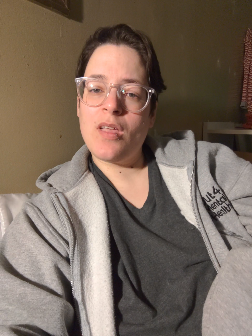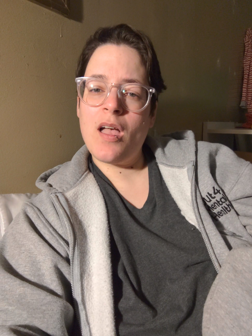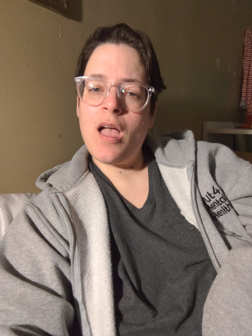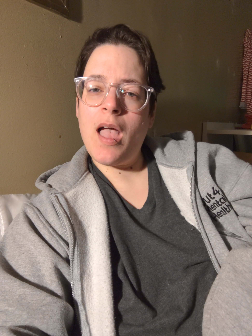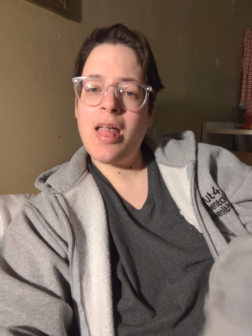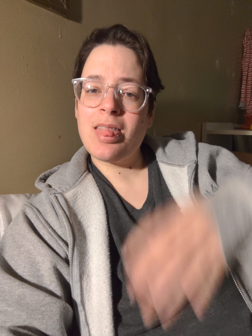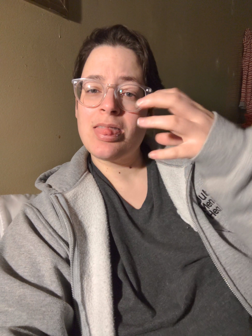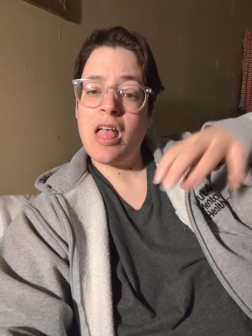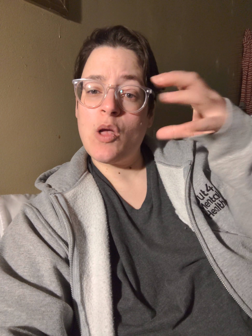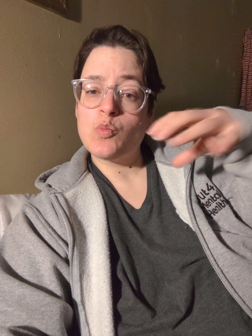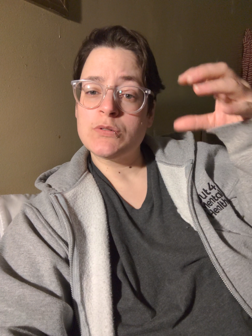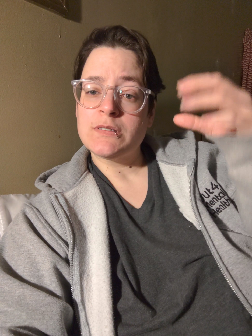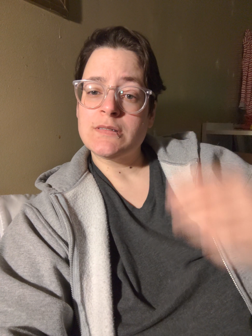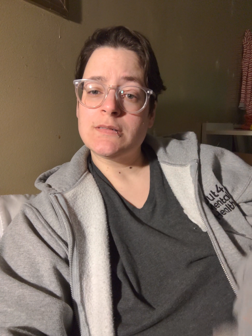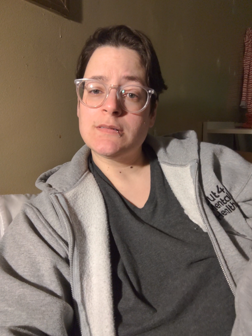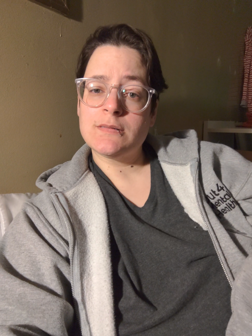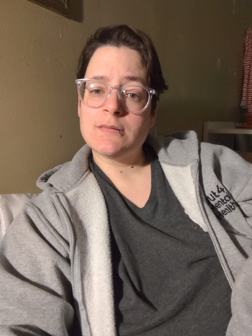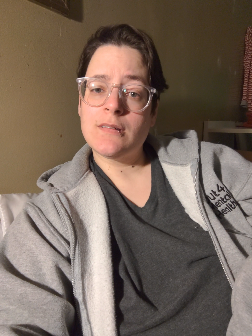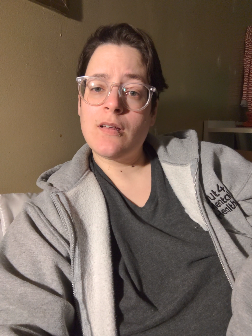cloud